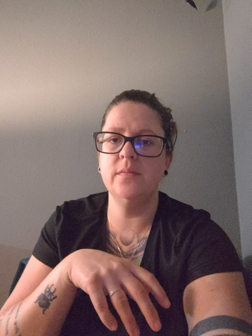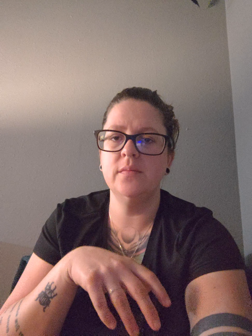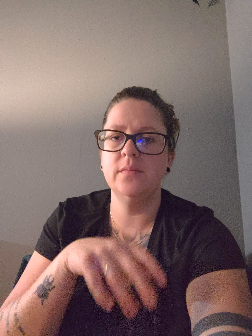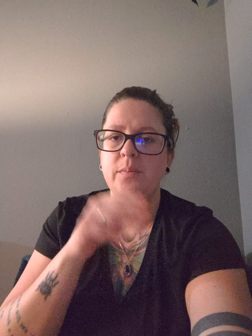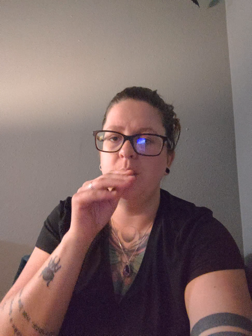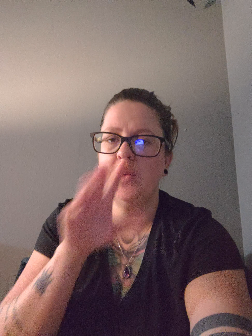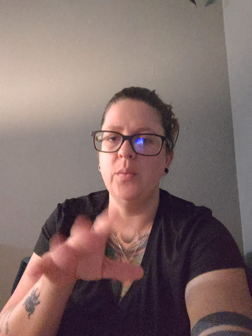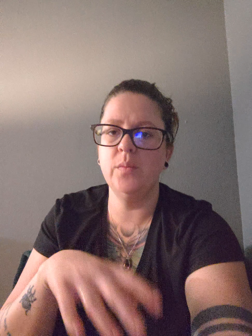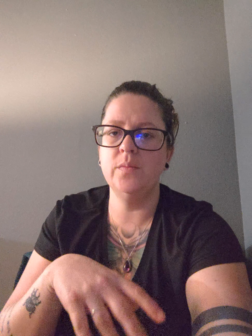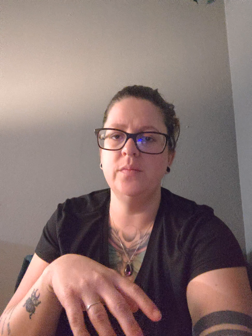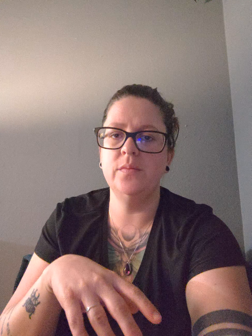blow